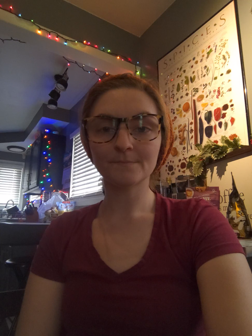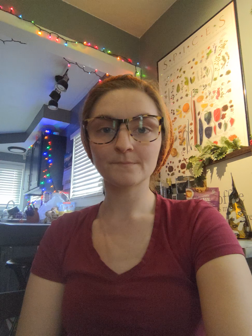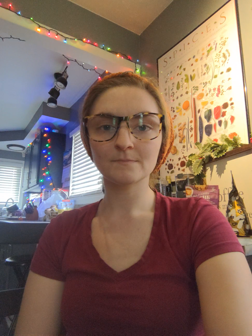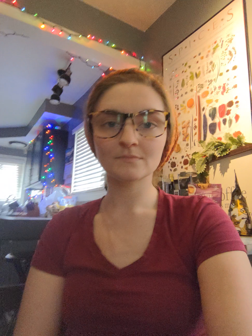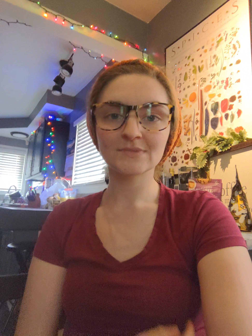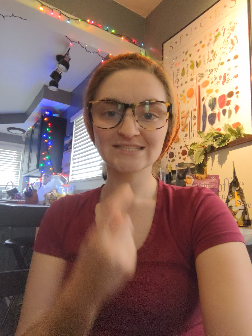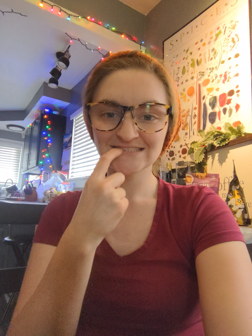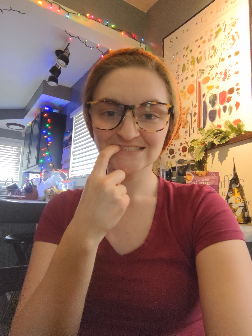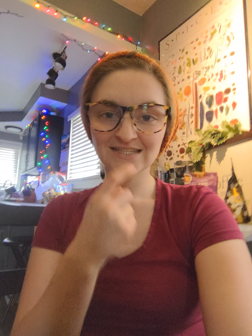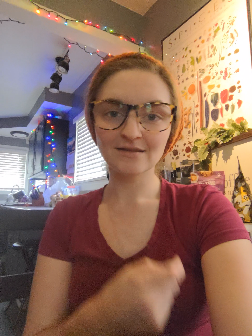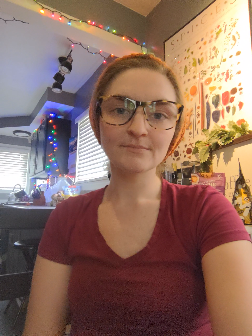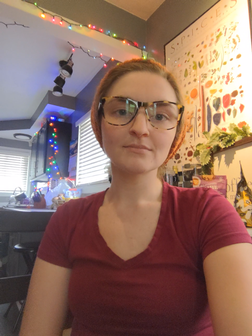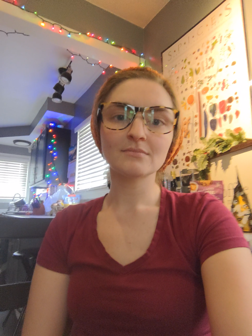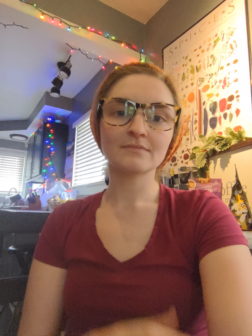tooth